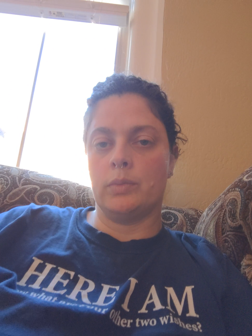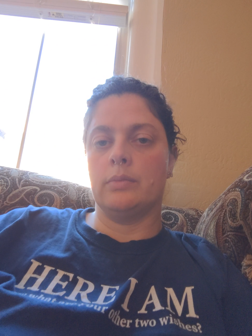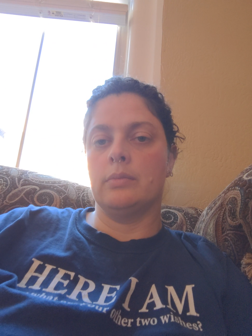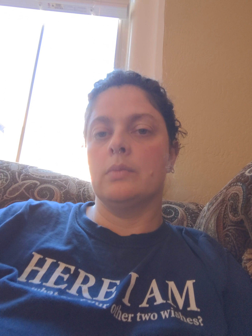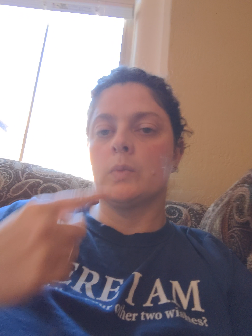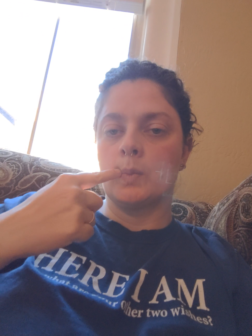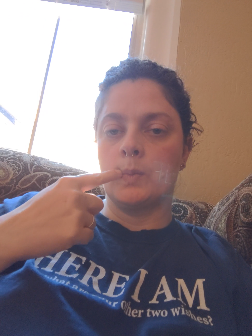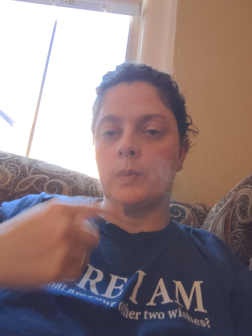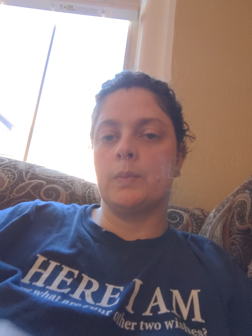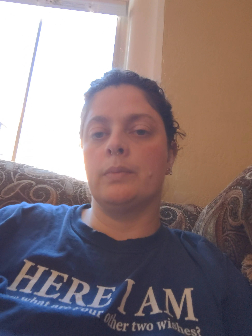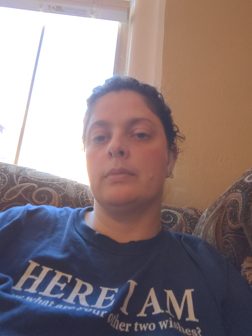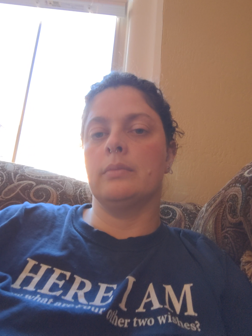tooth